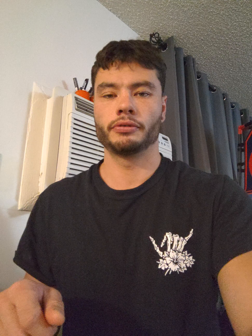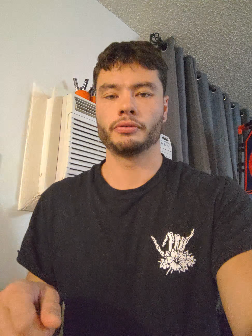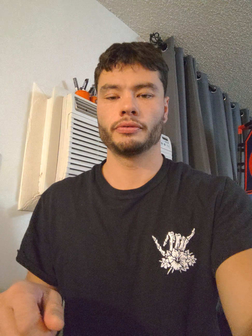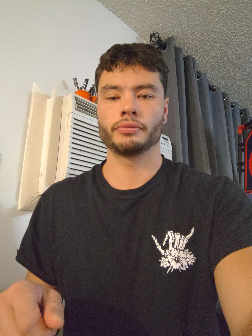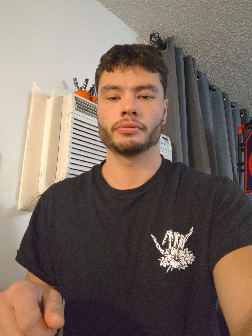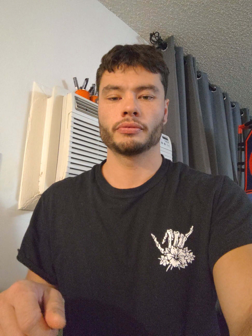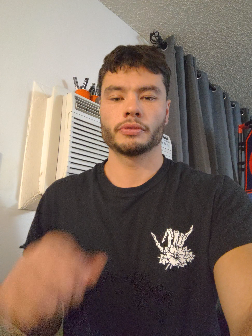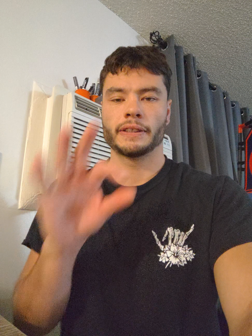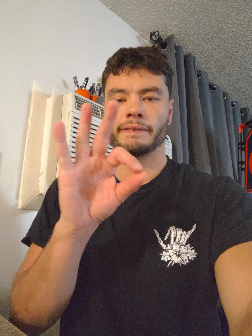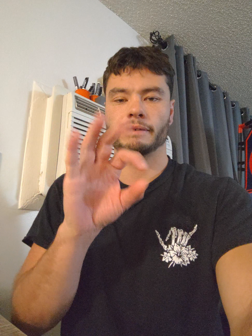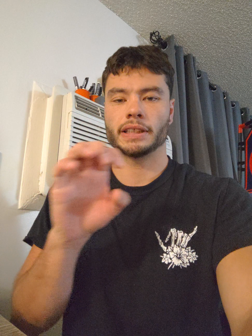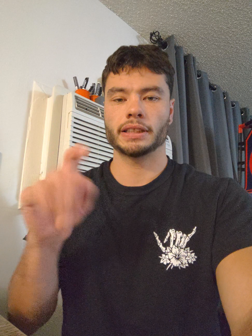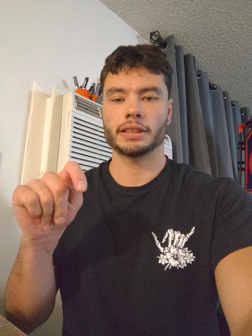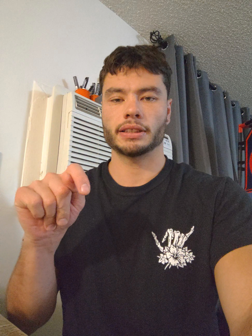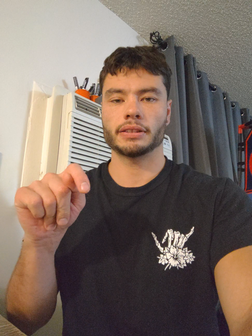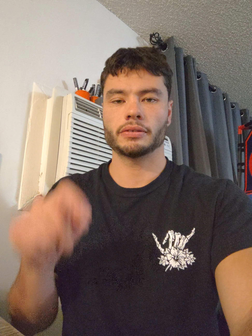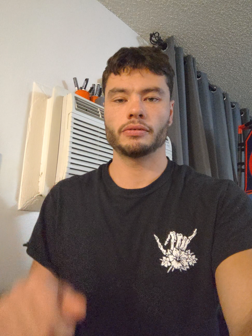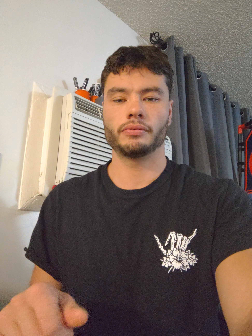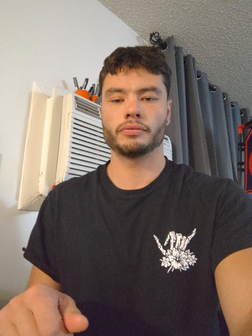feet